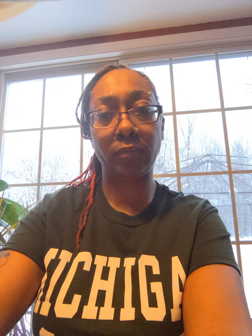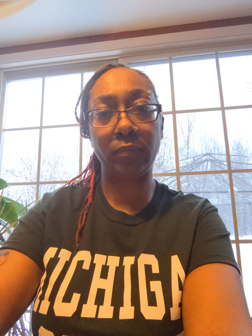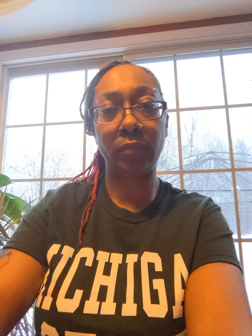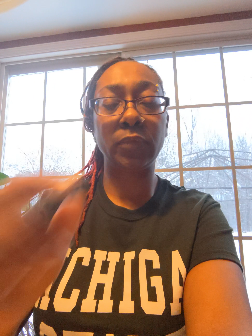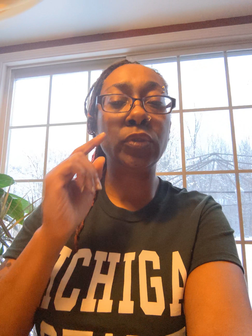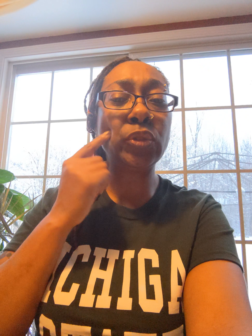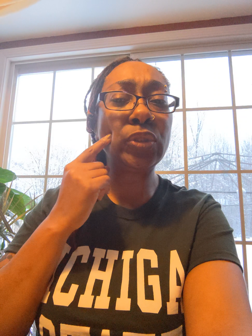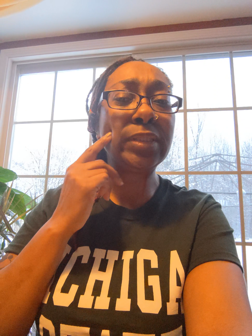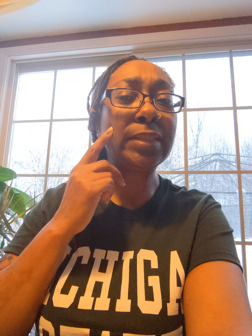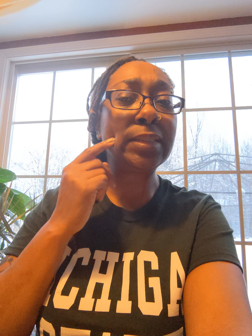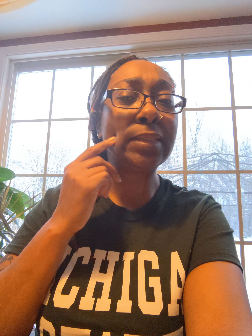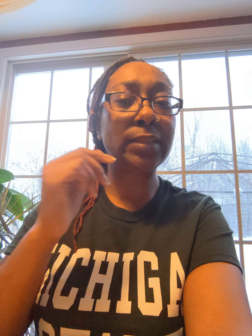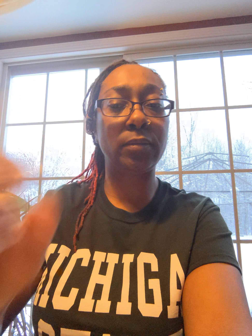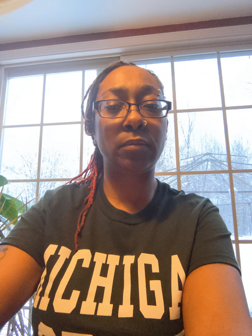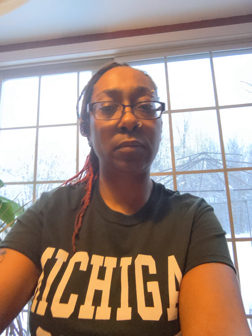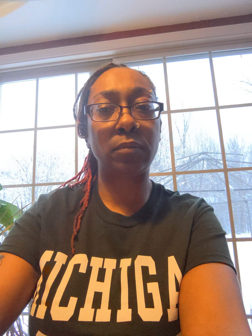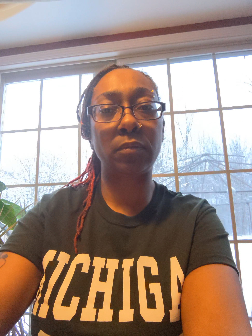cheek